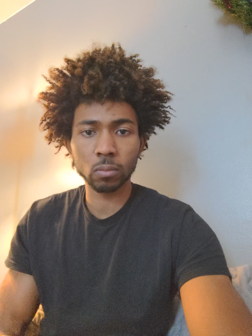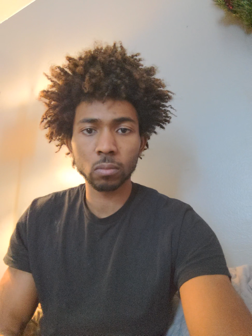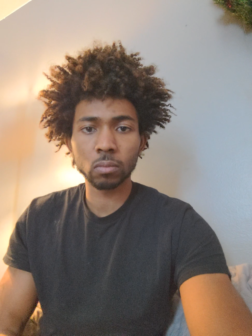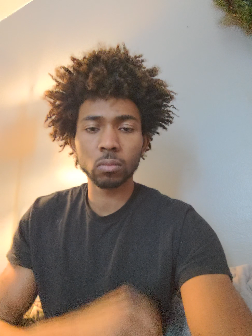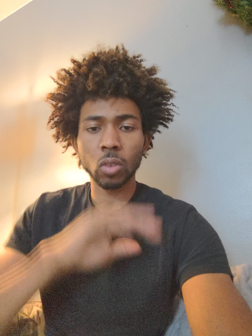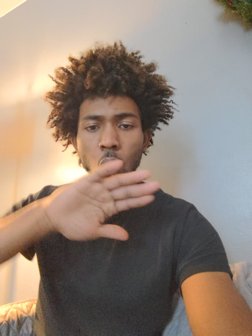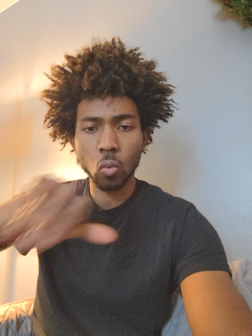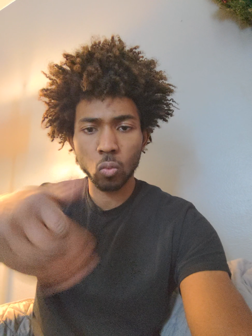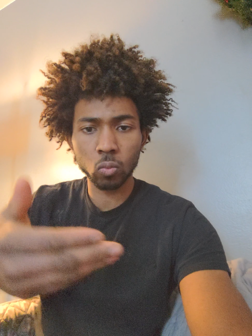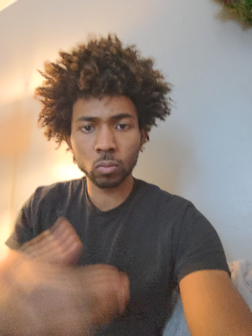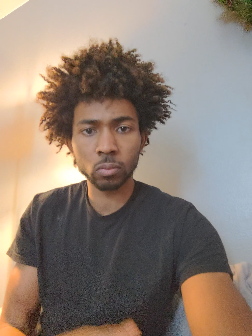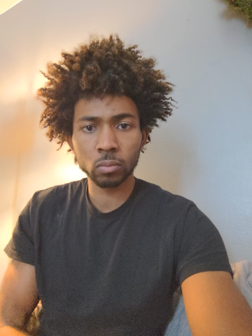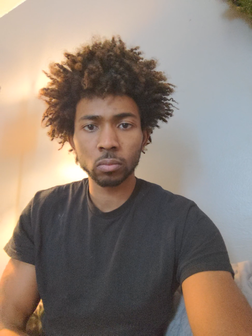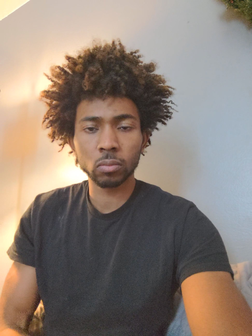all